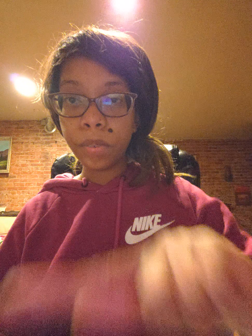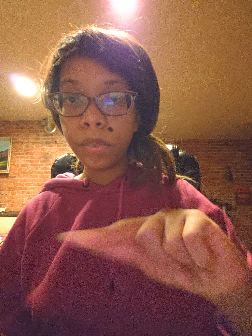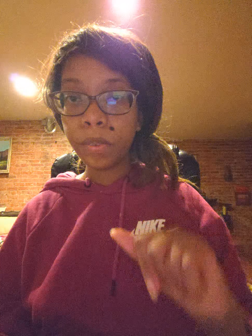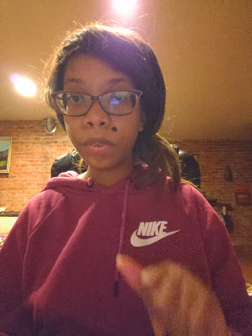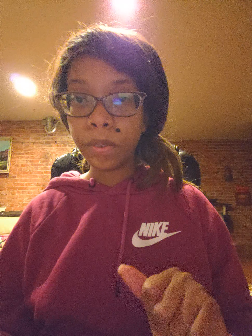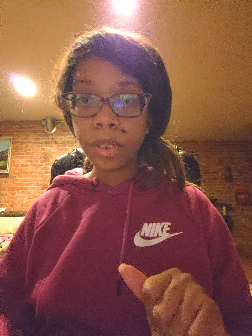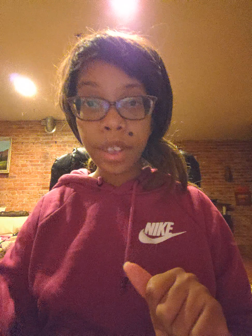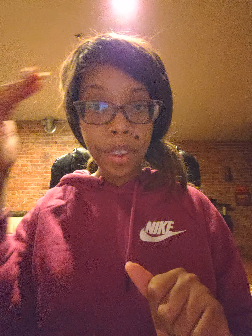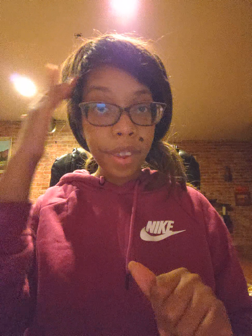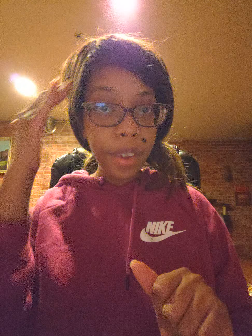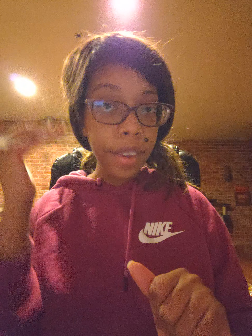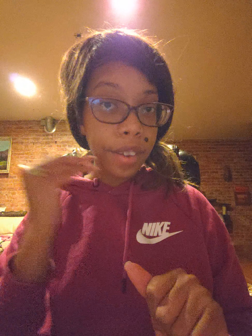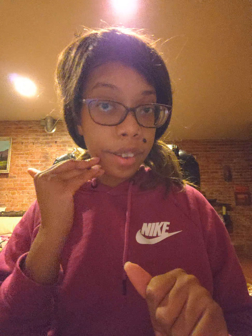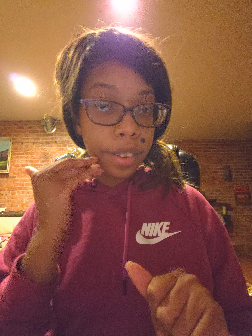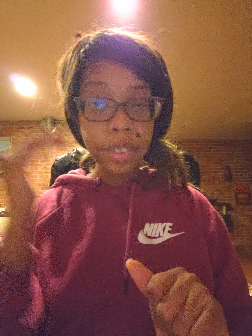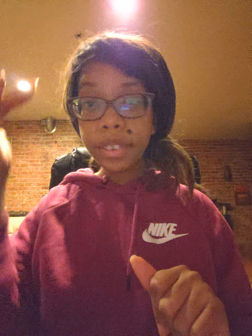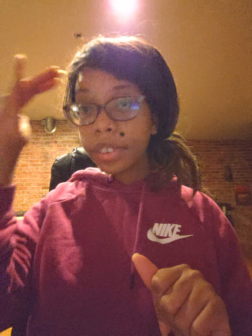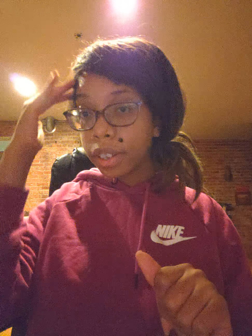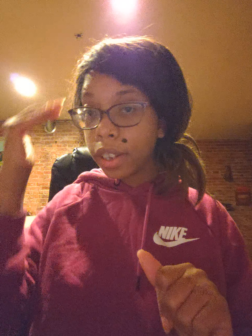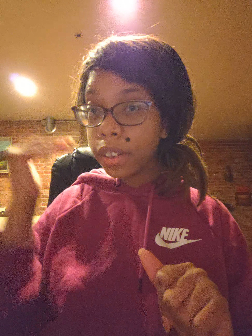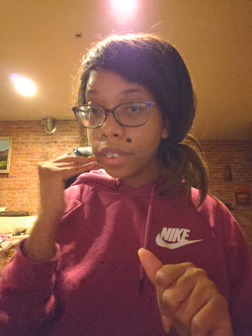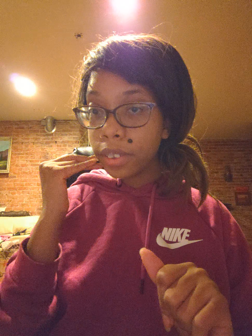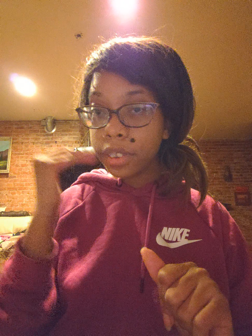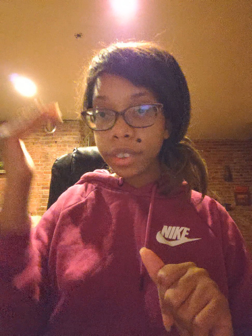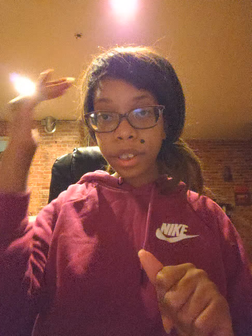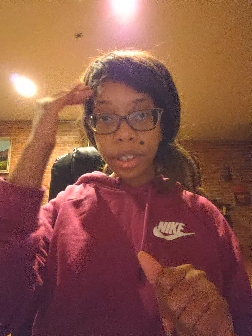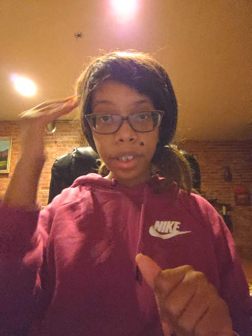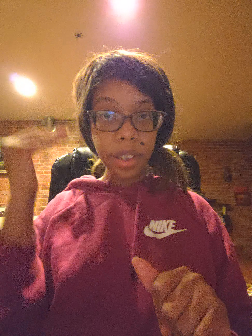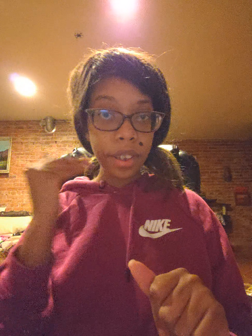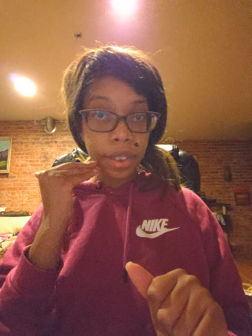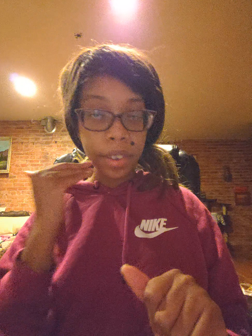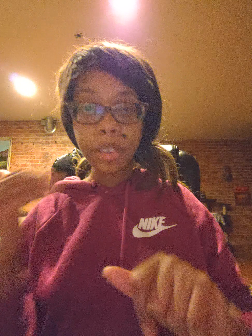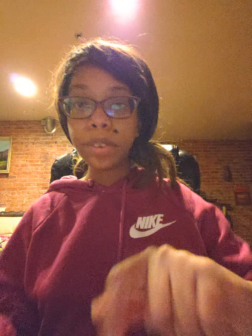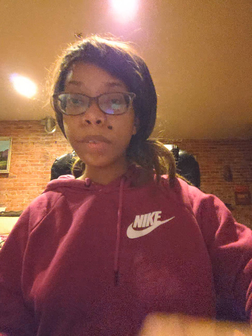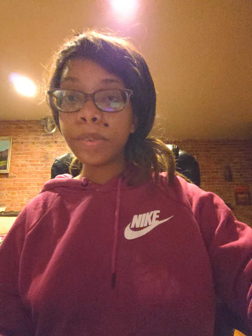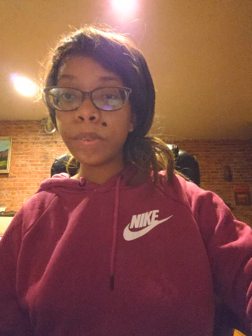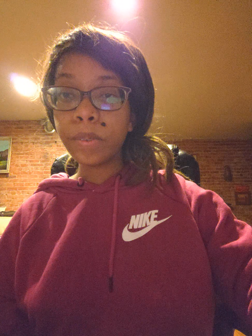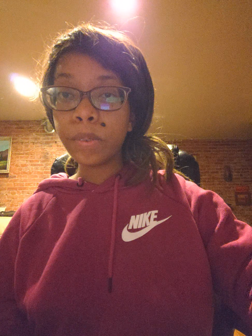head